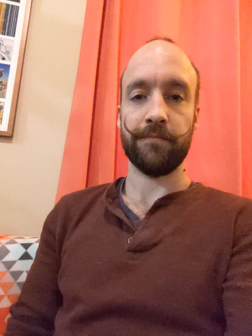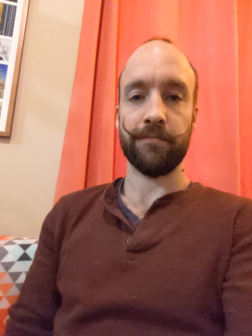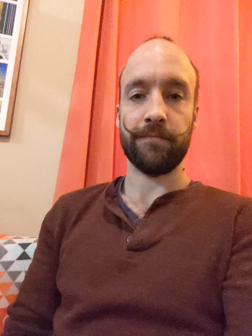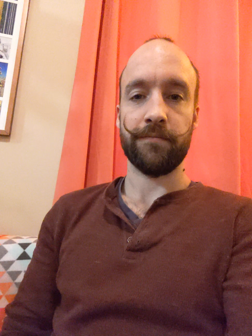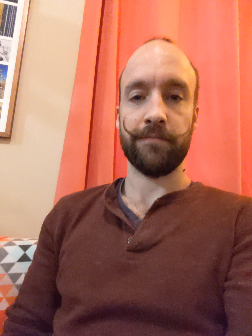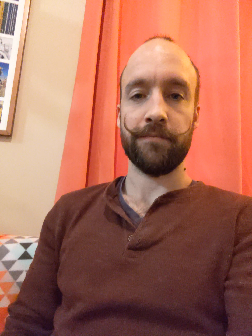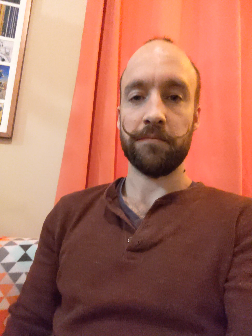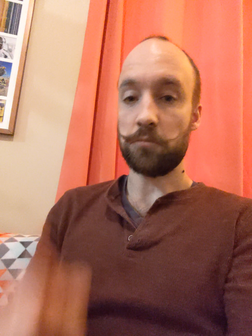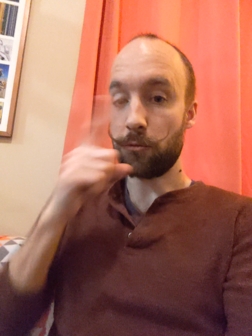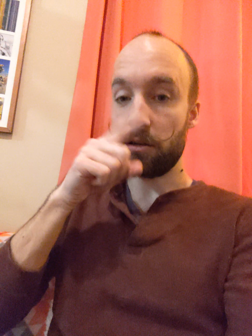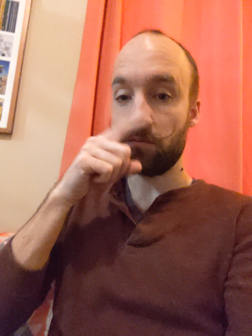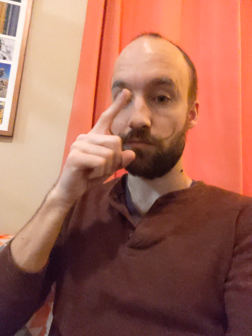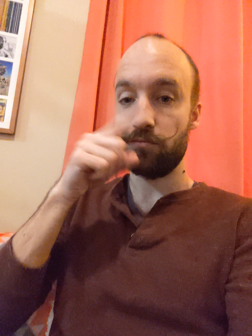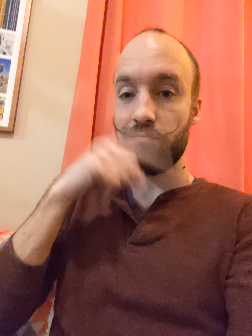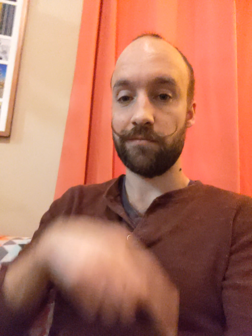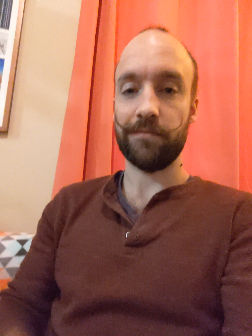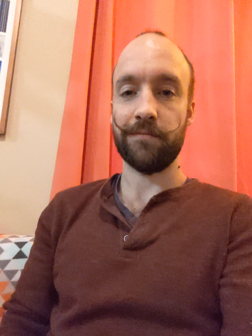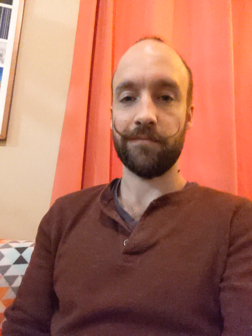mouse